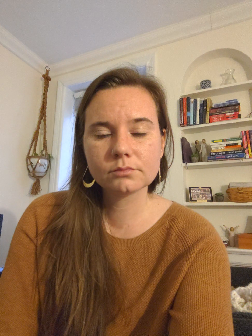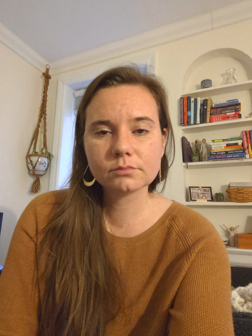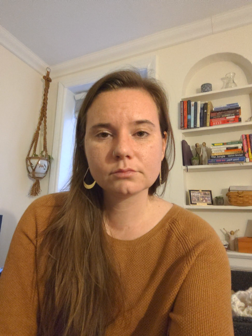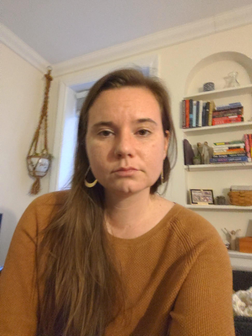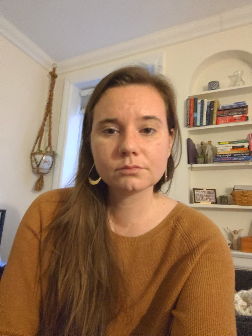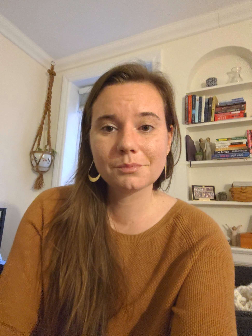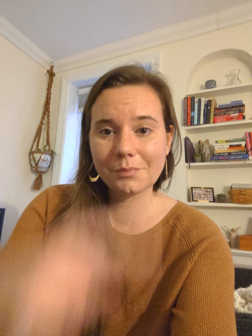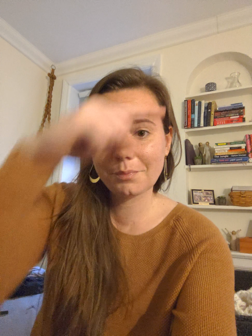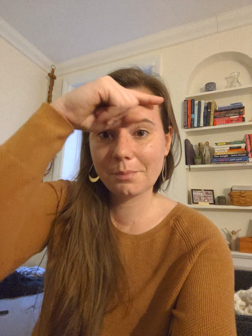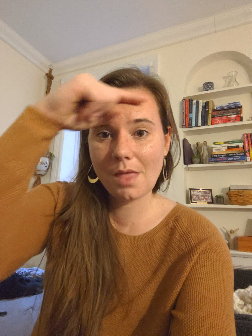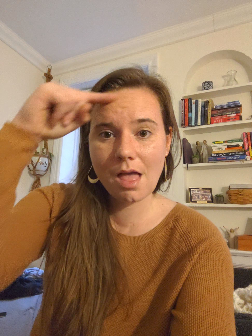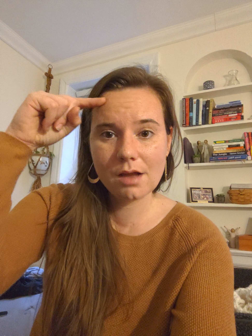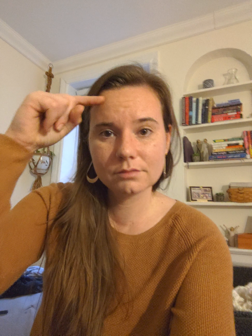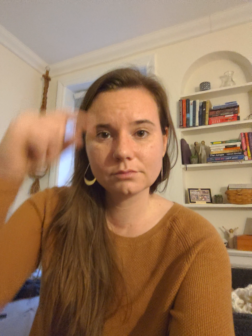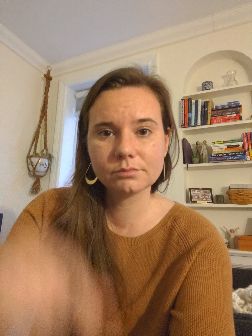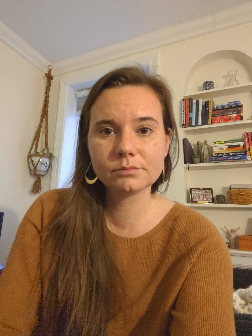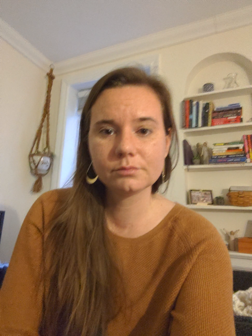black